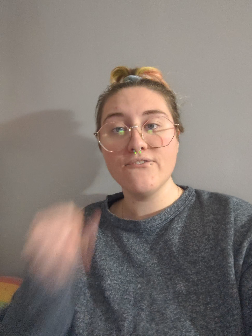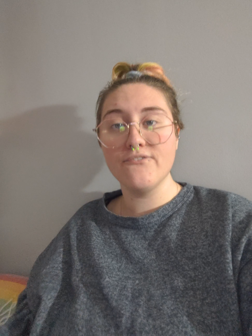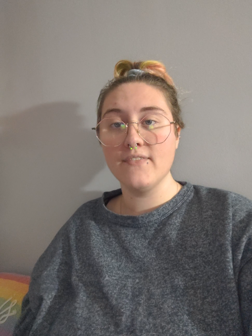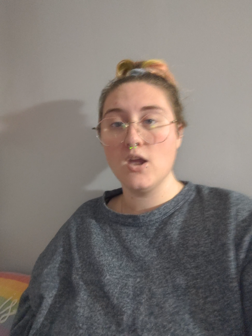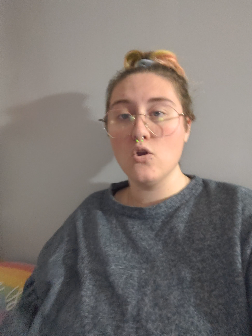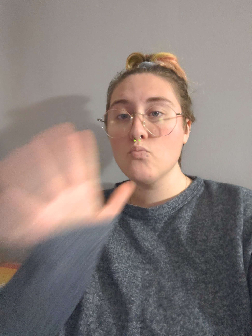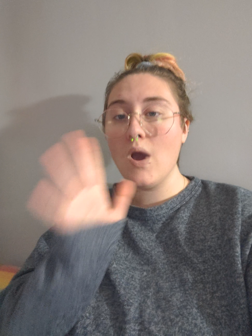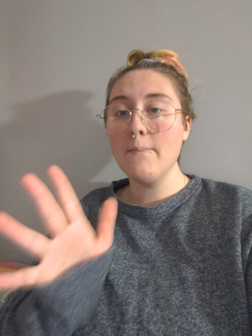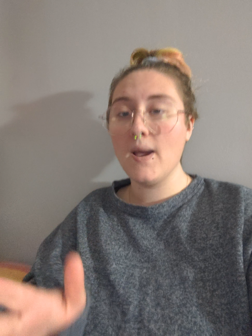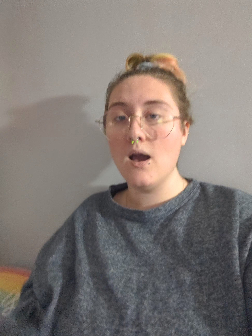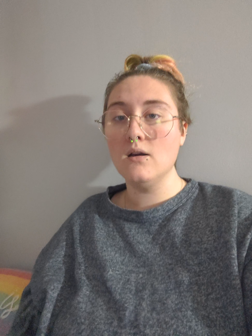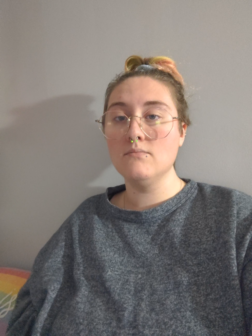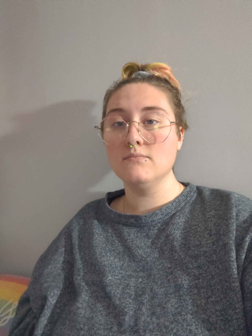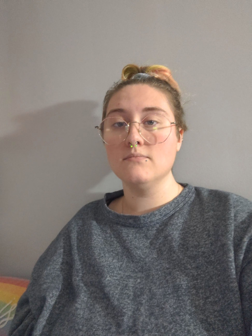grandma